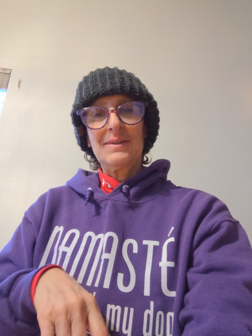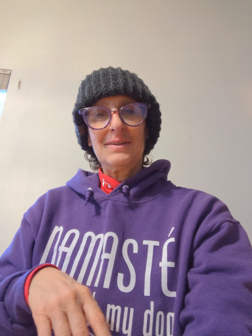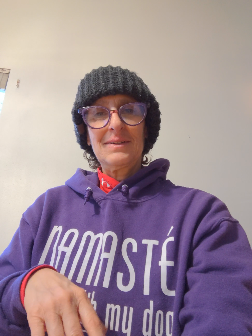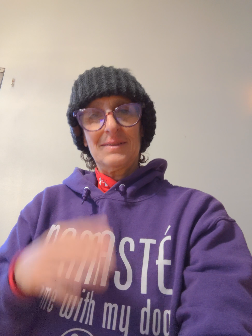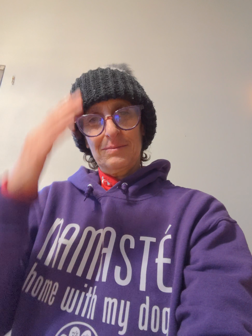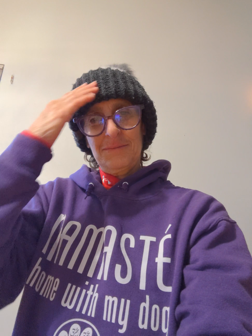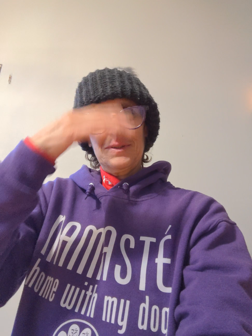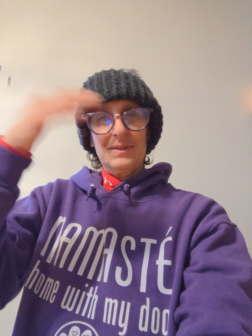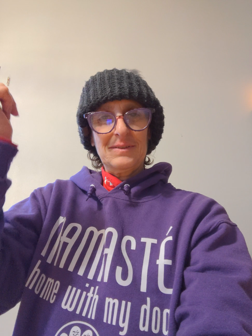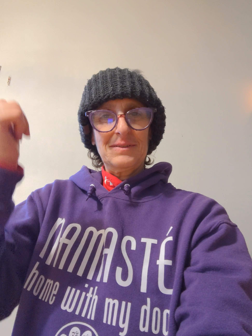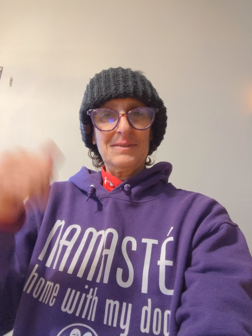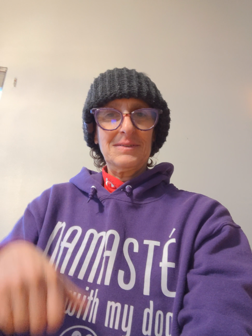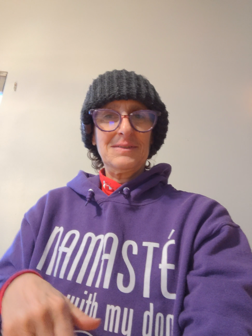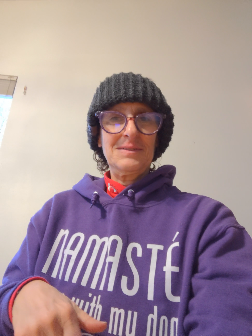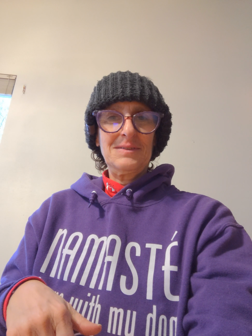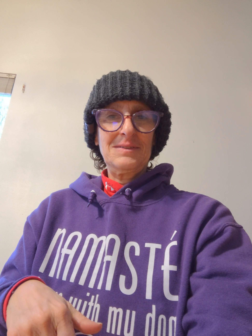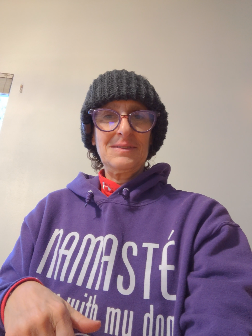because